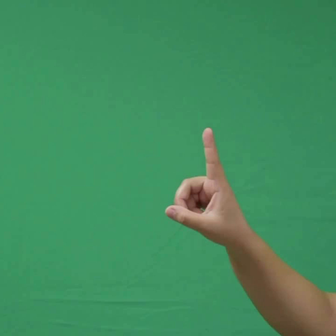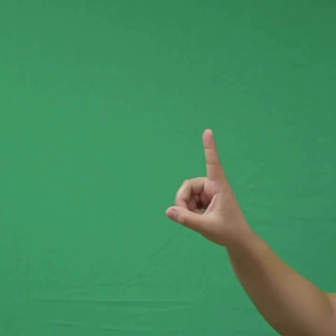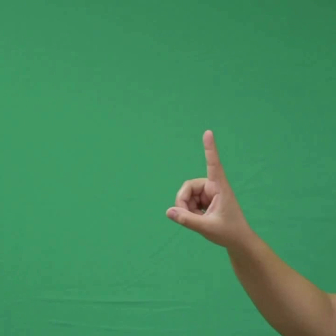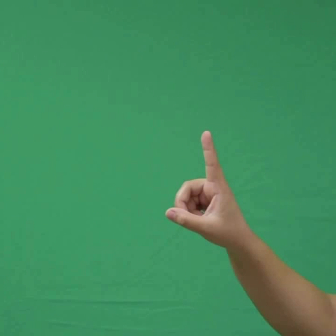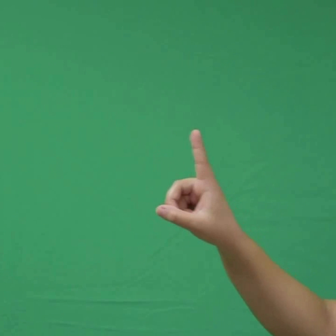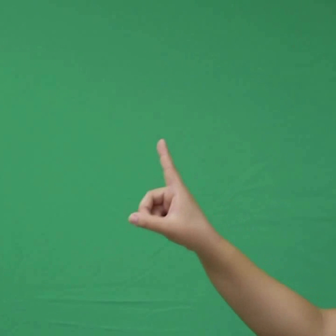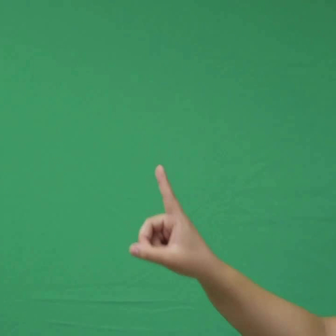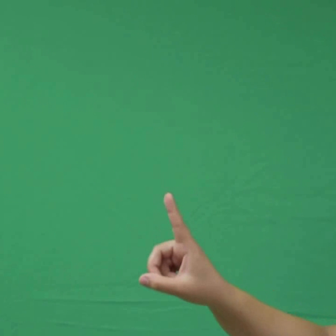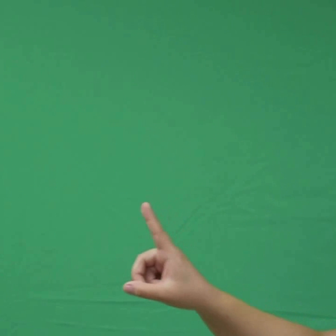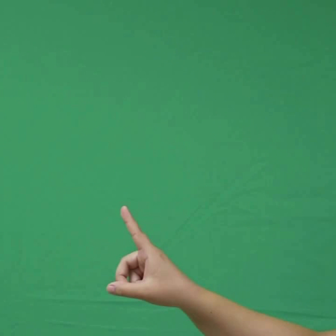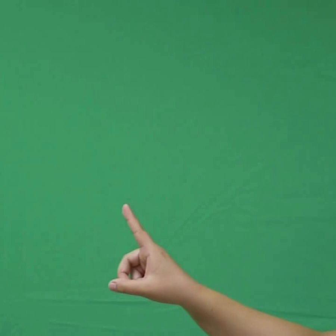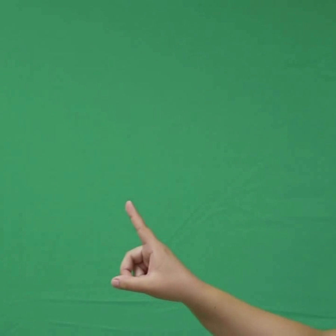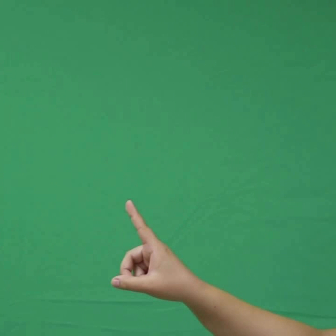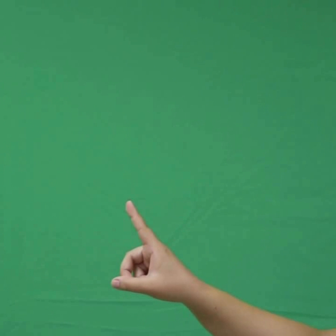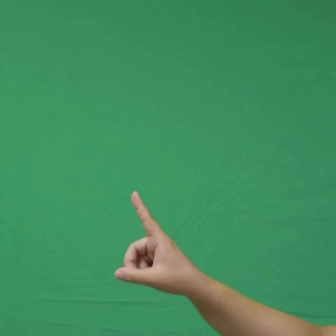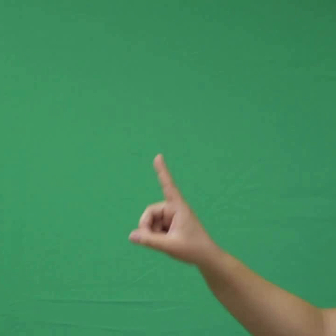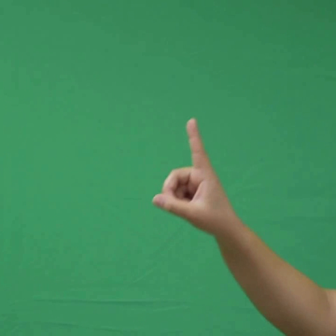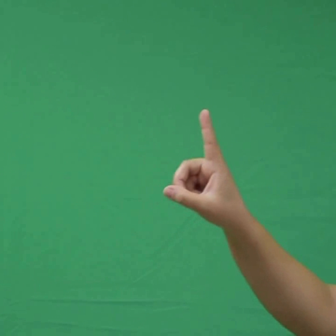Z